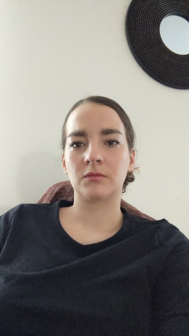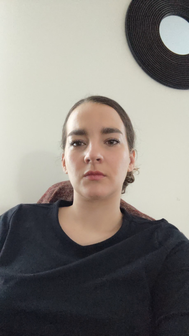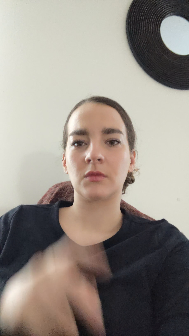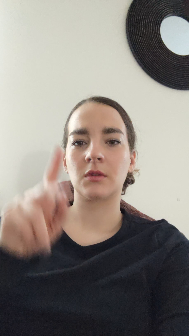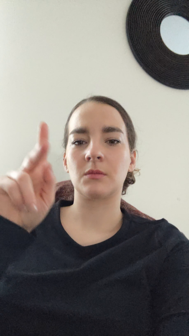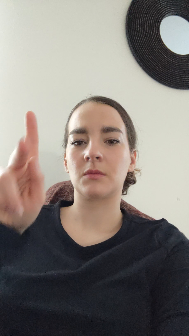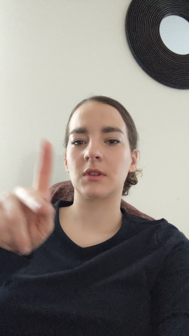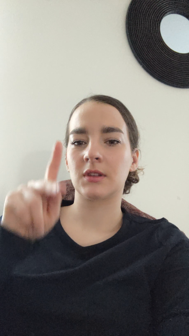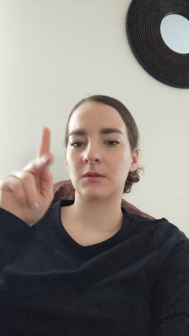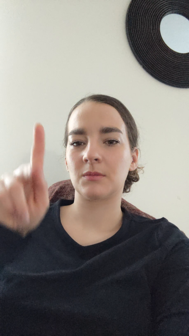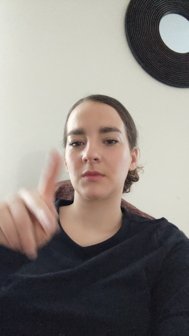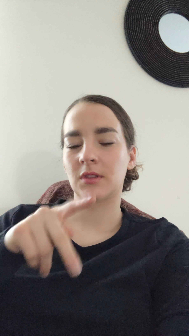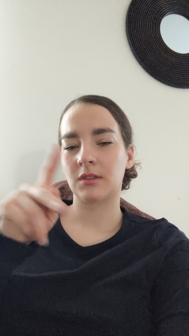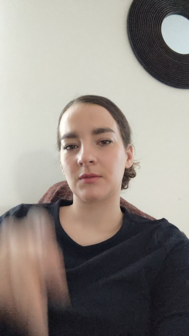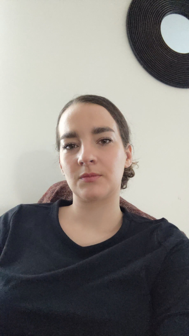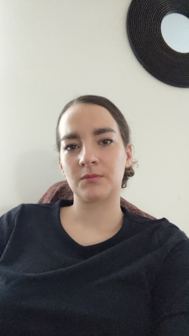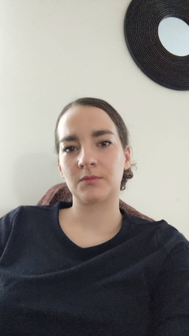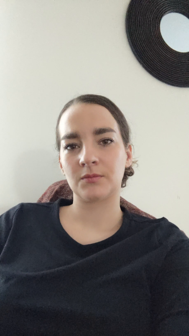people